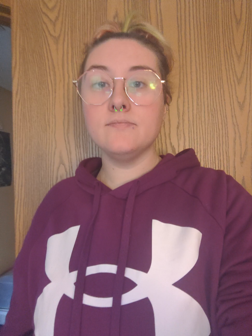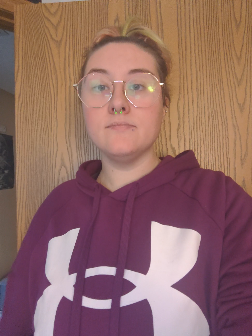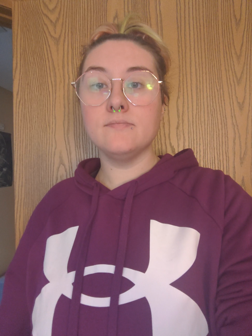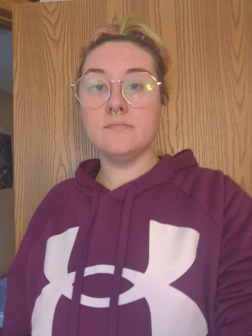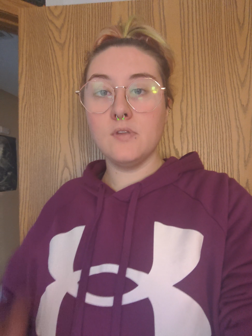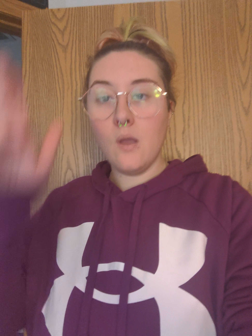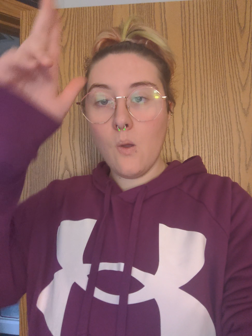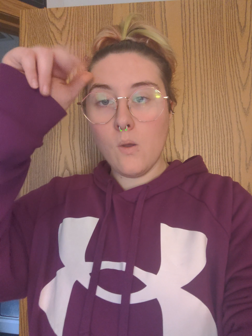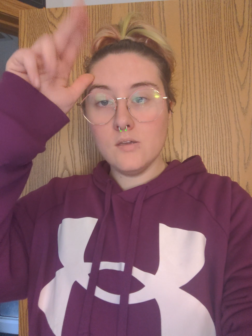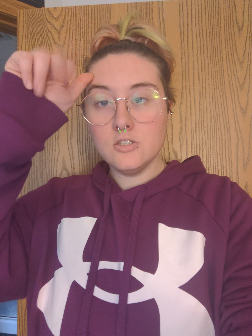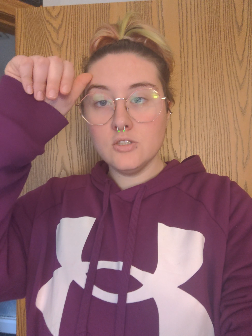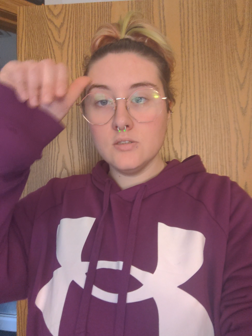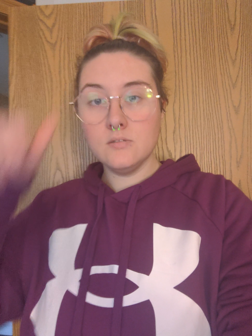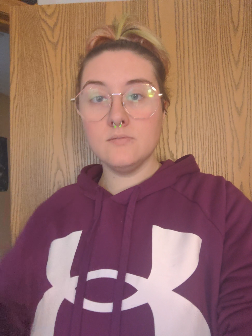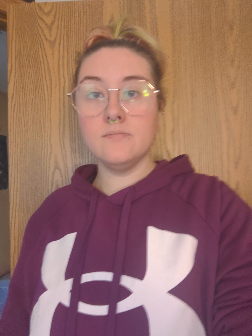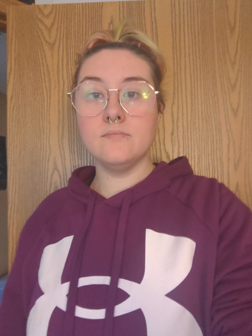horse